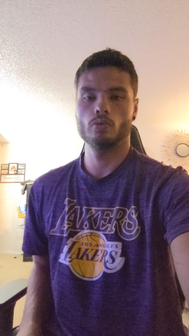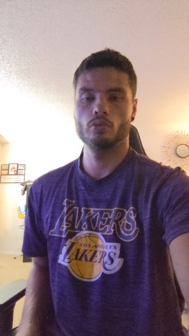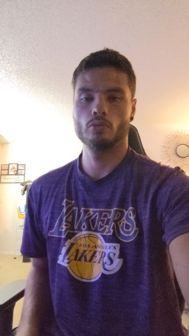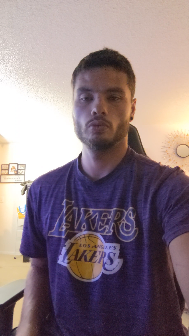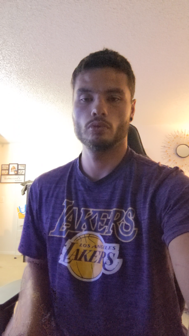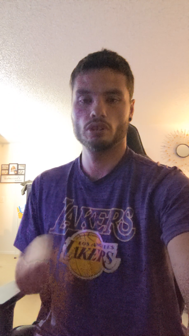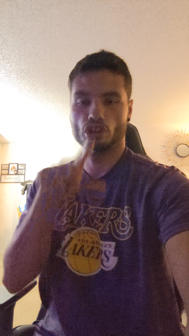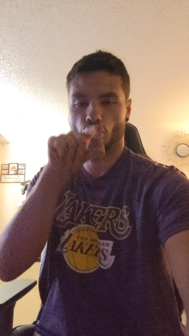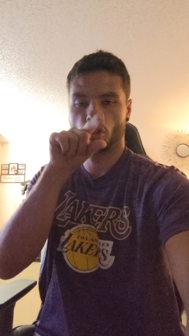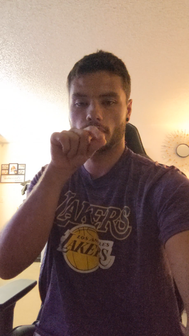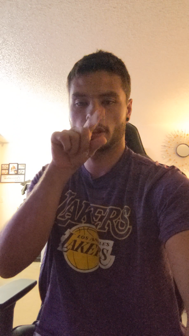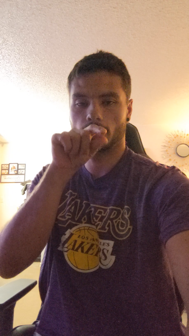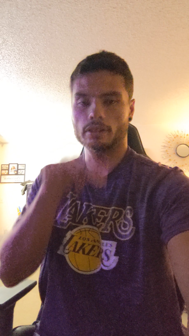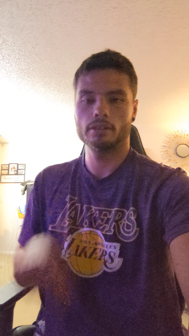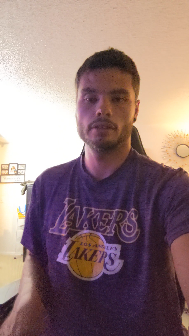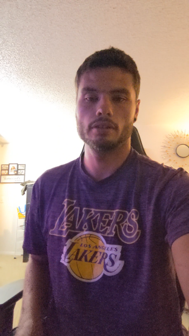chicken